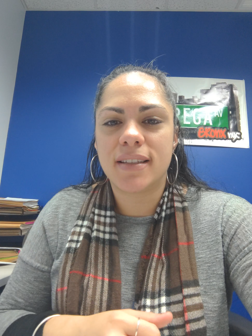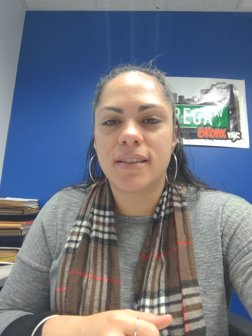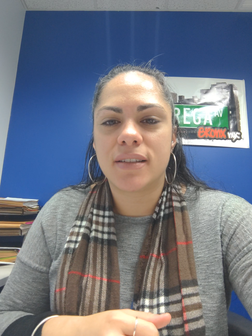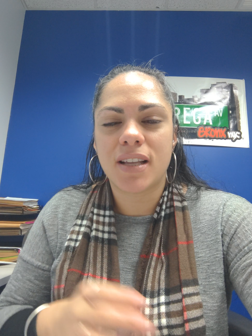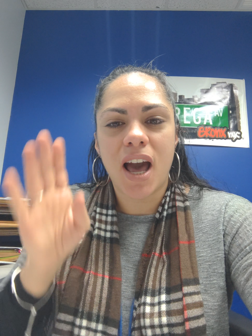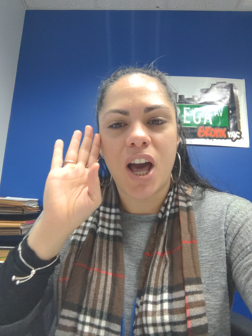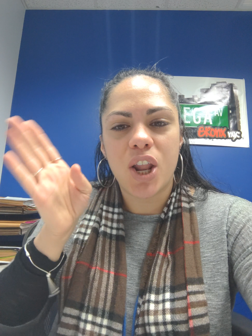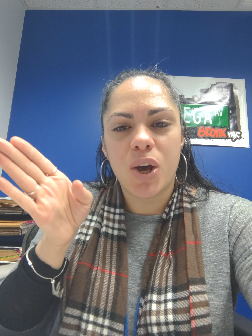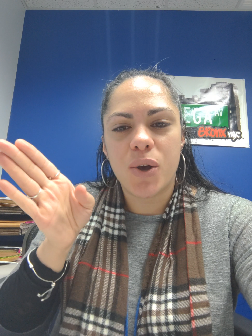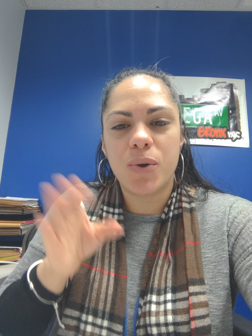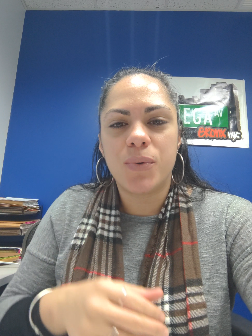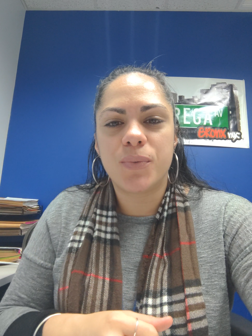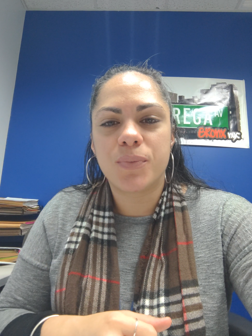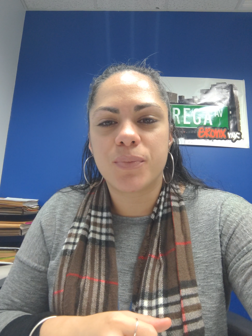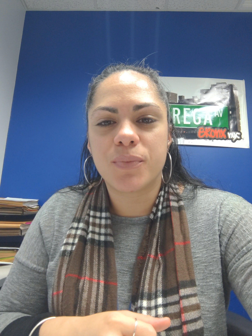hello